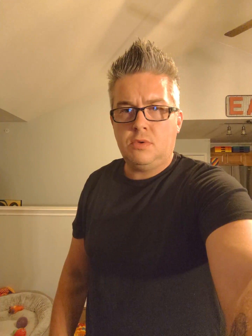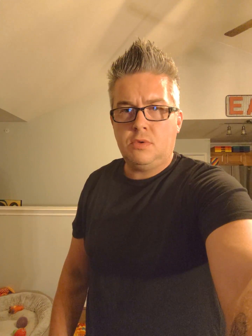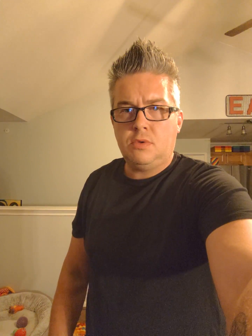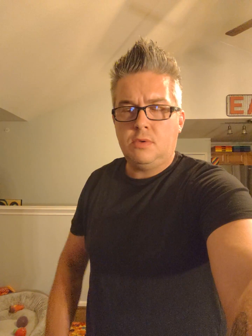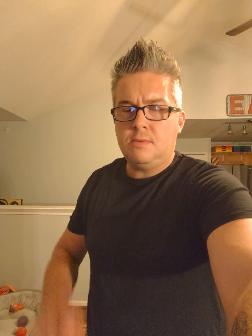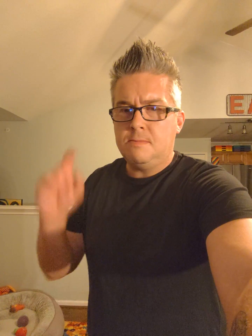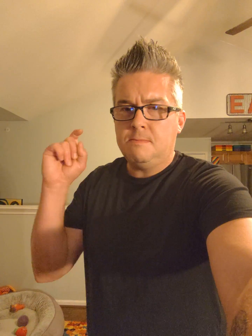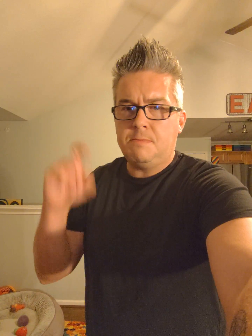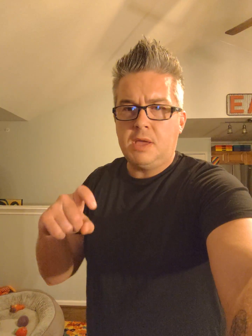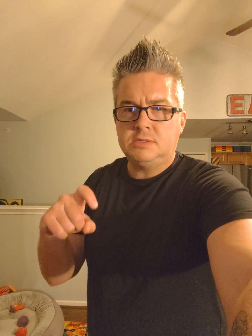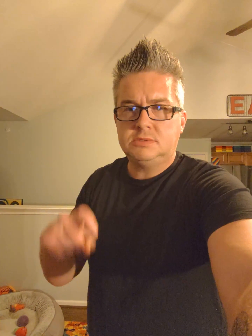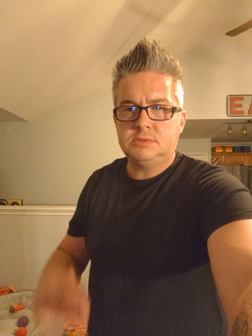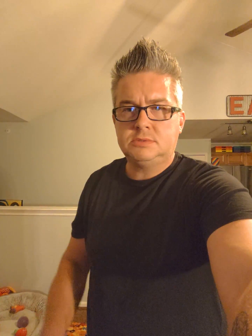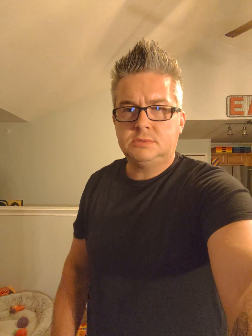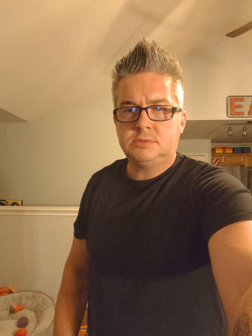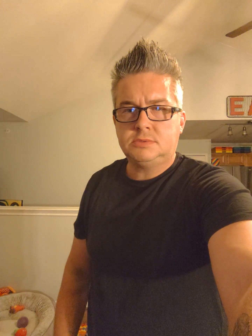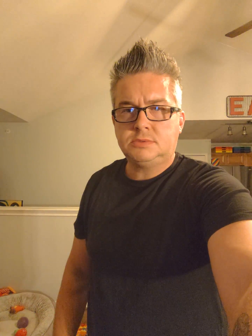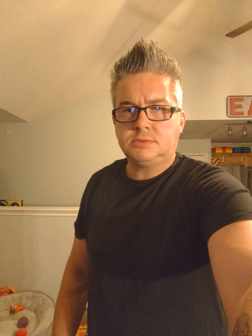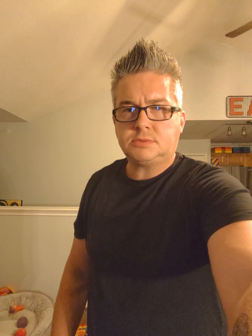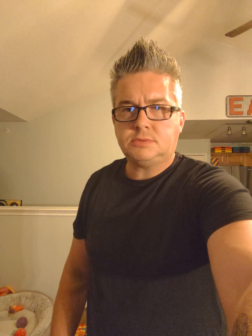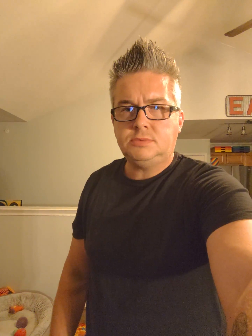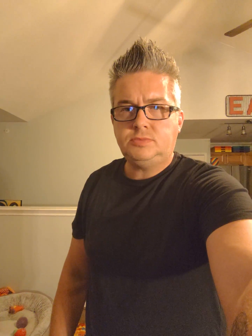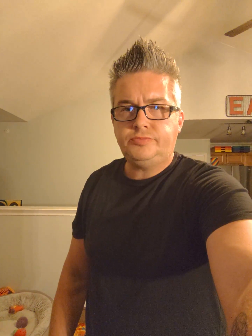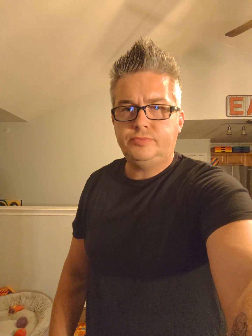must